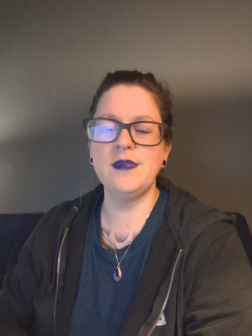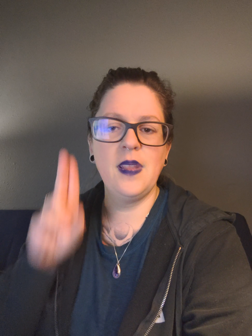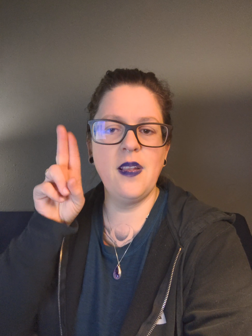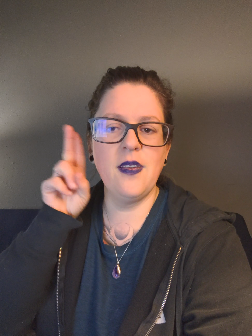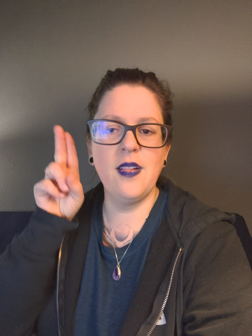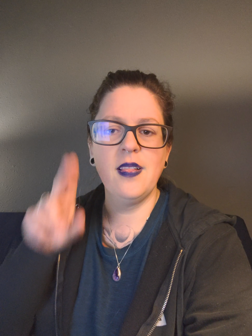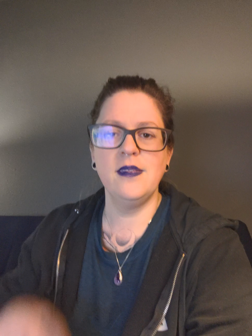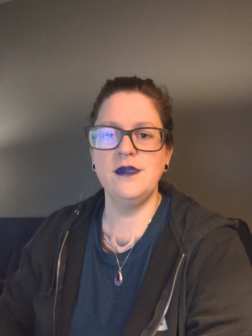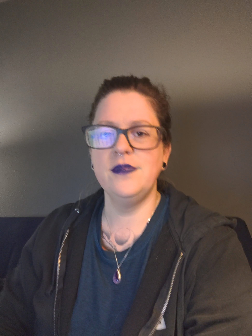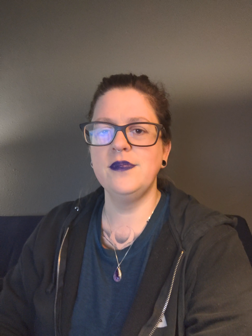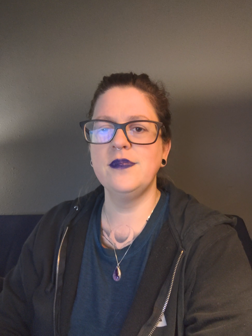uncle